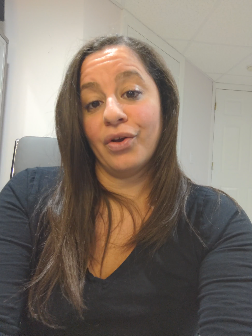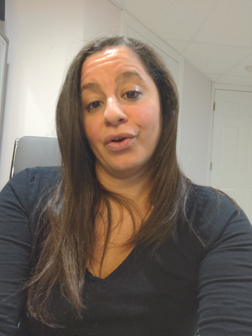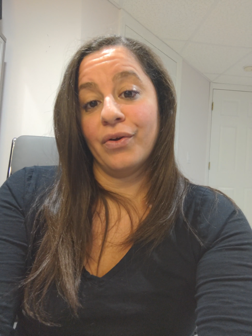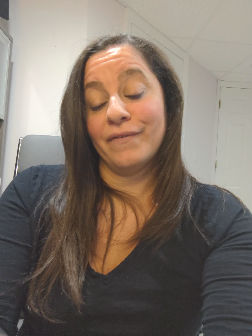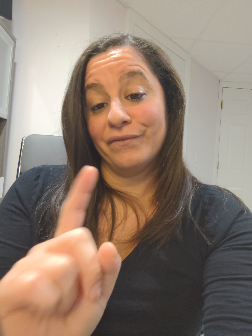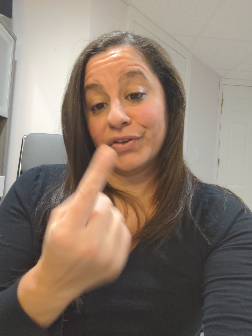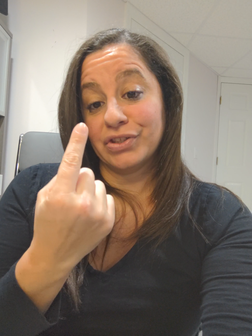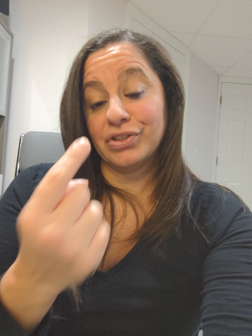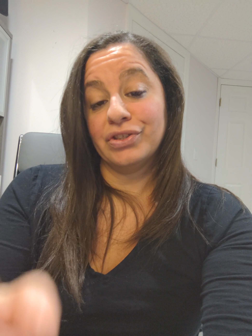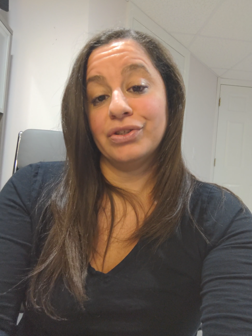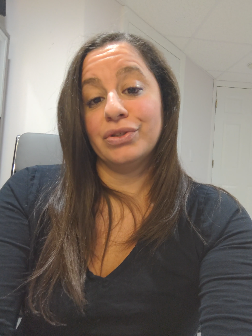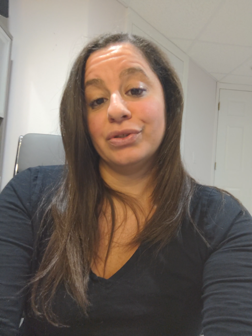first